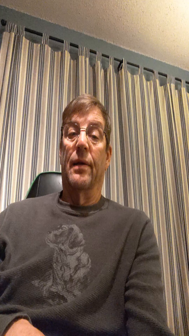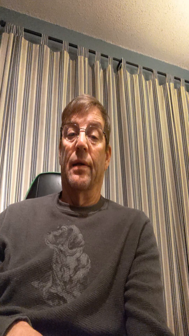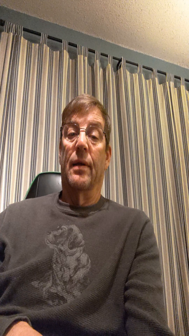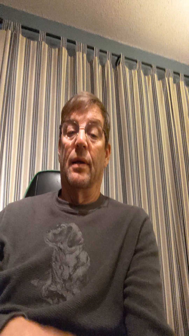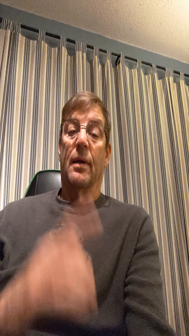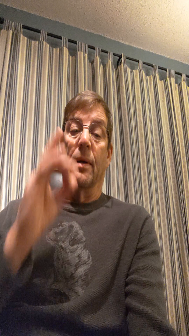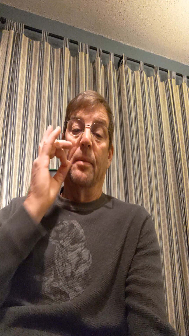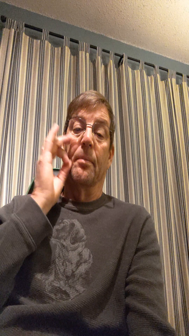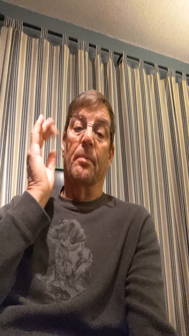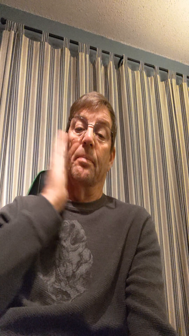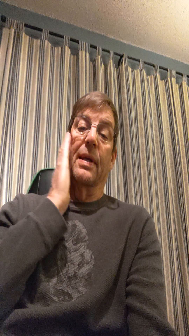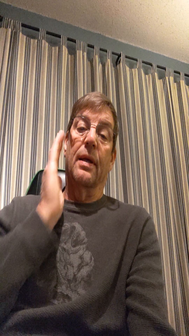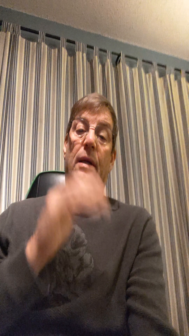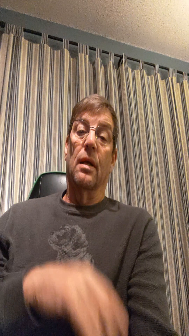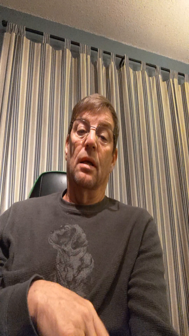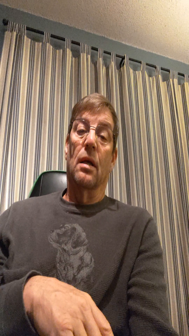bee